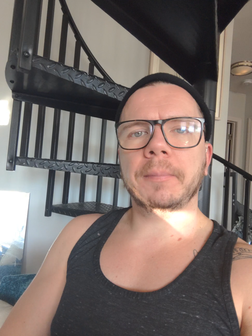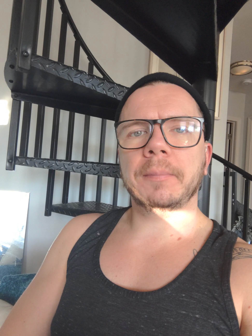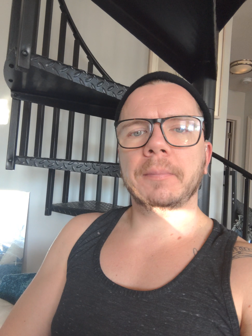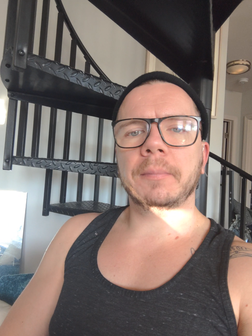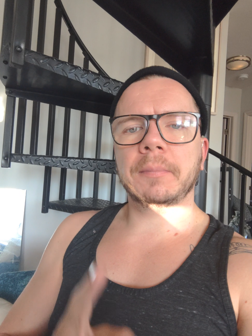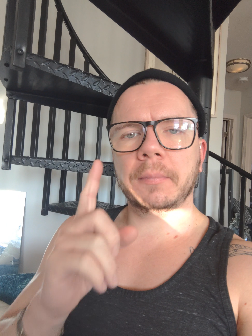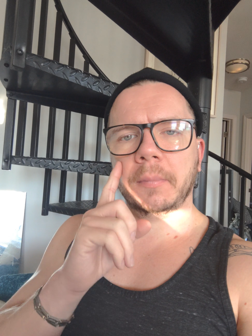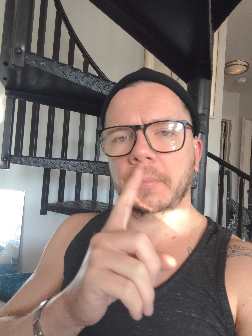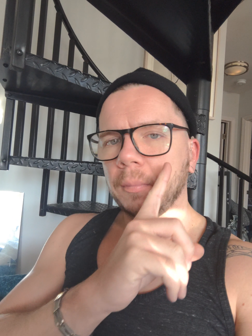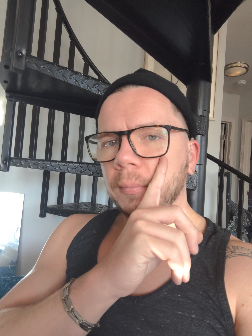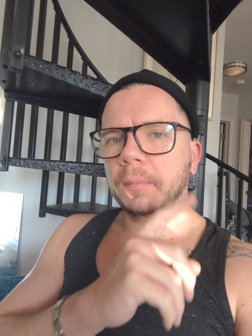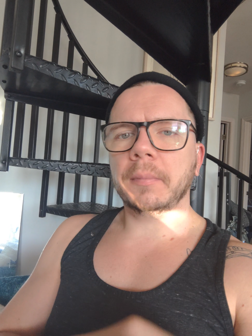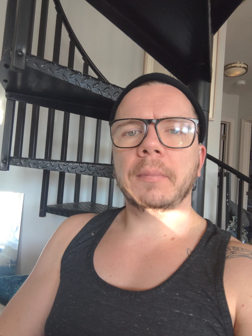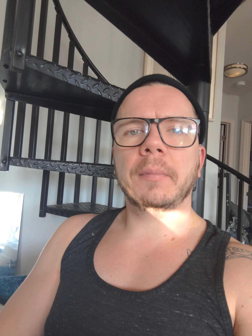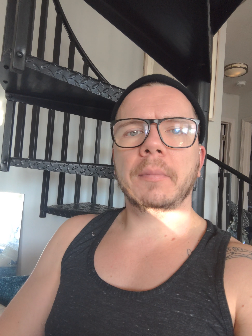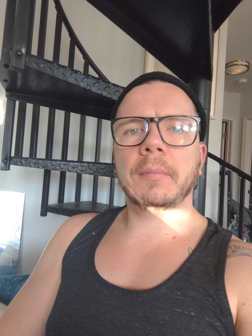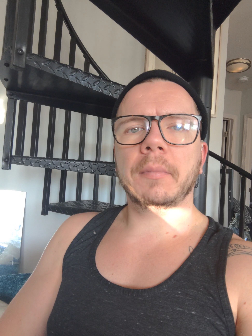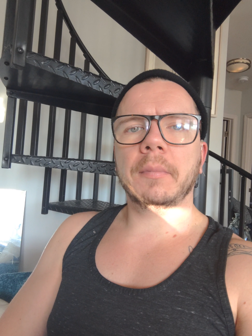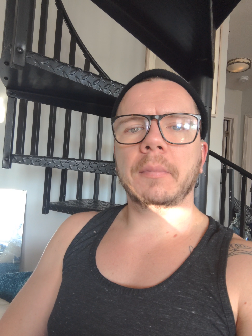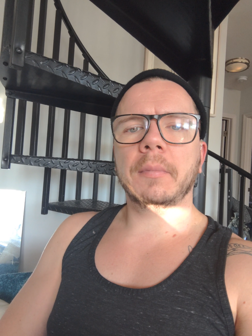eye